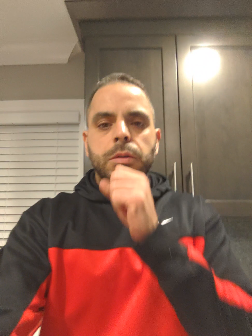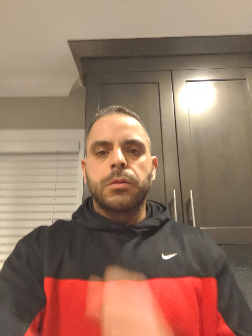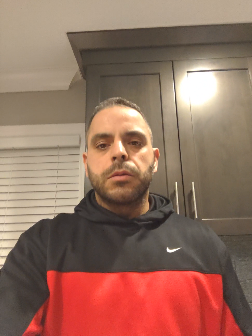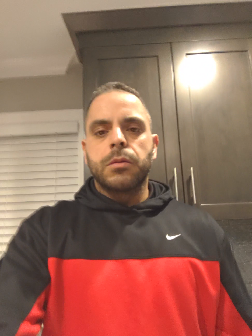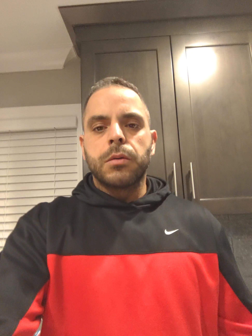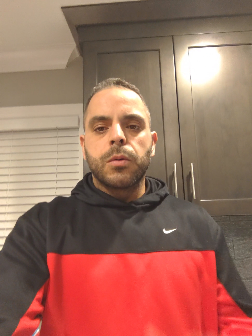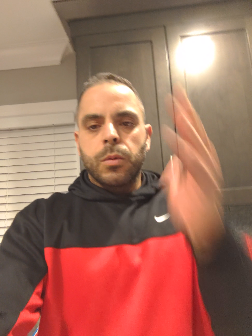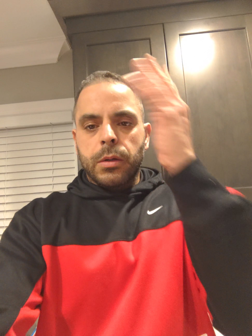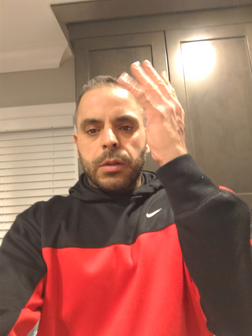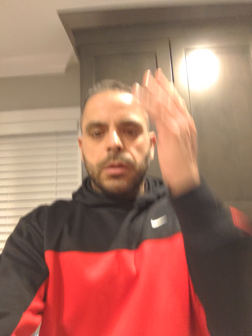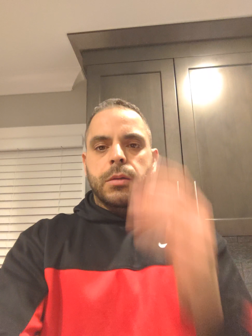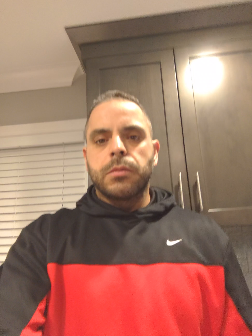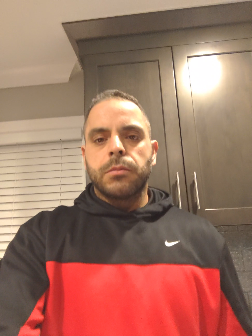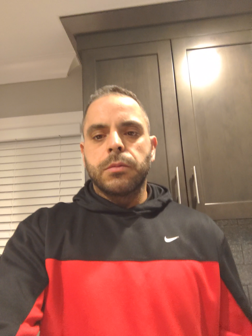tree